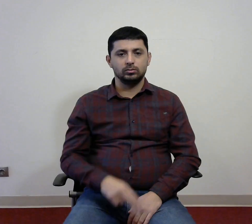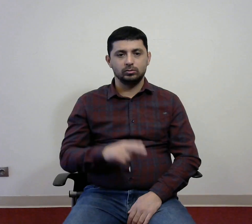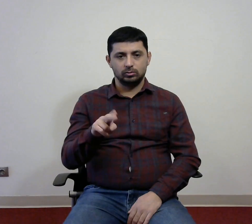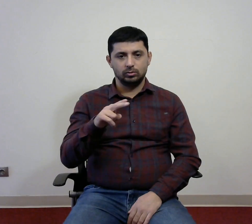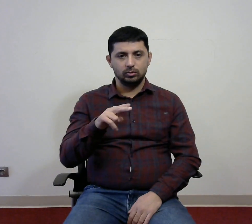D